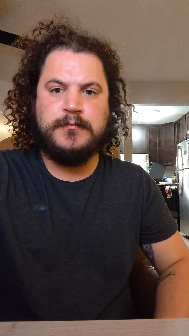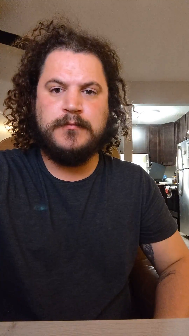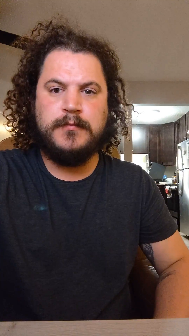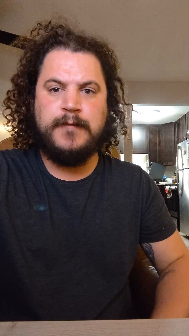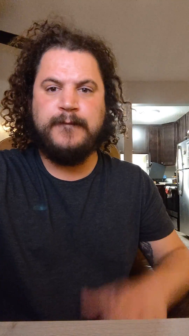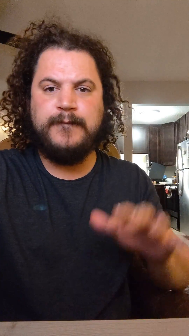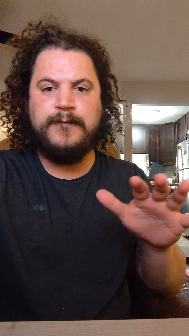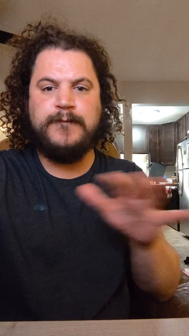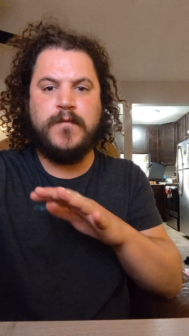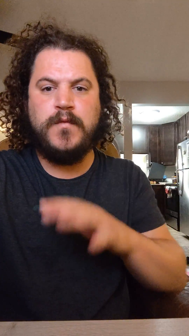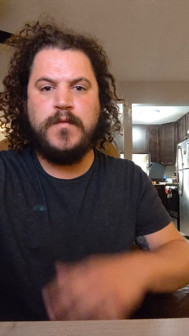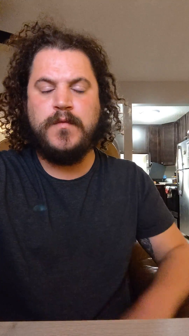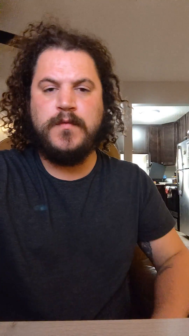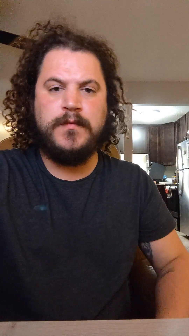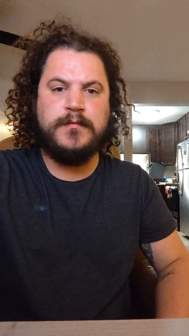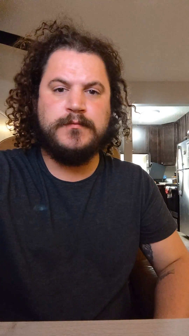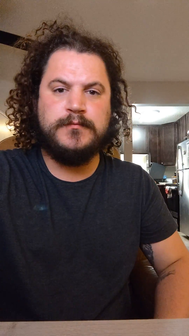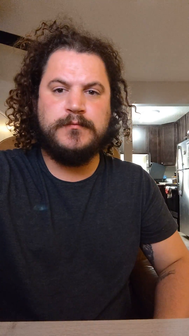full